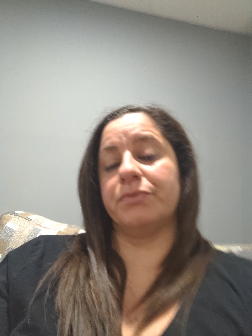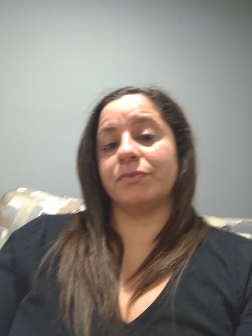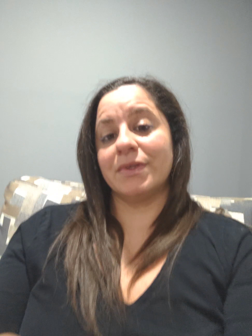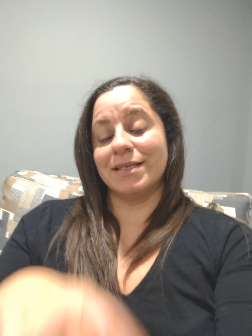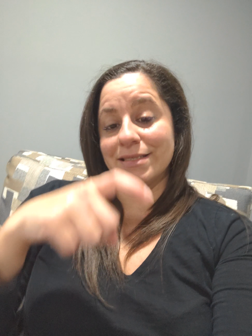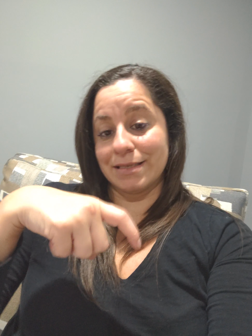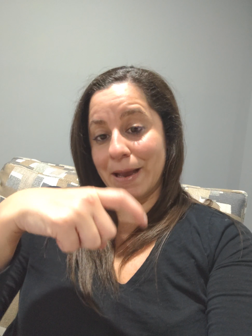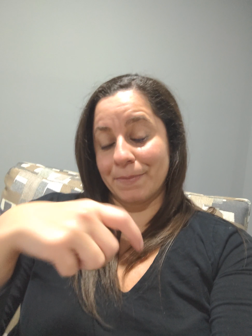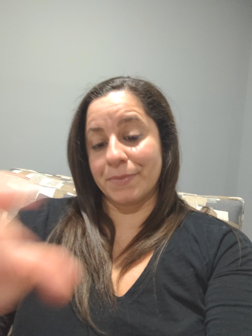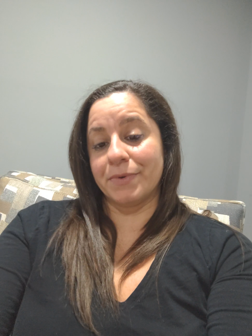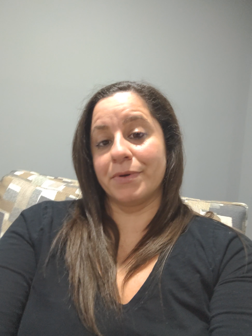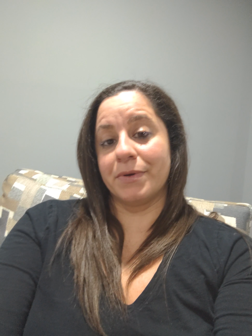time